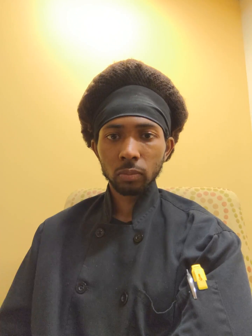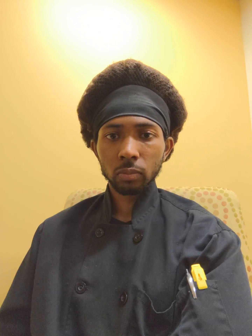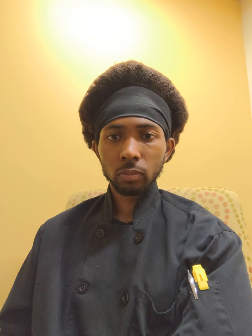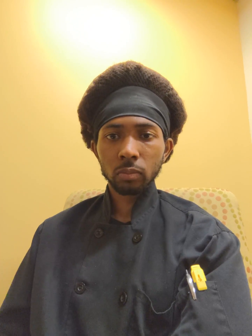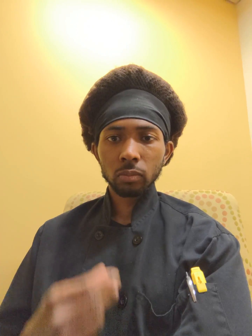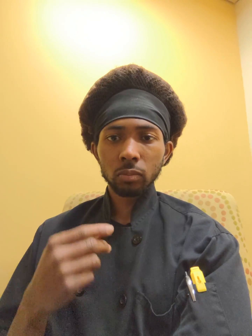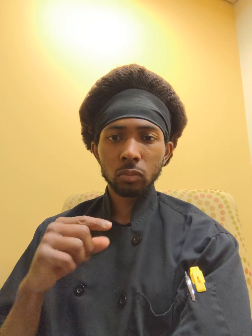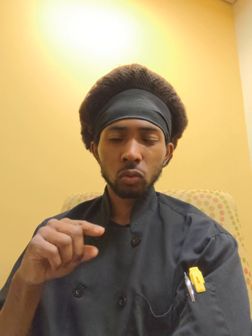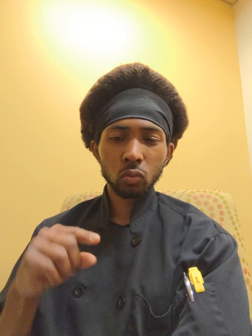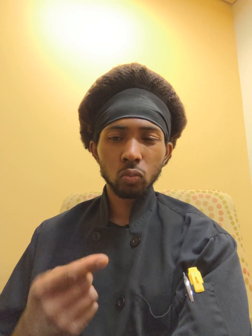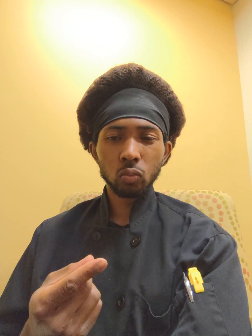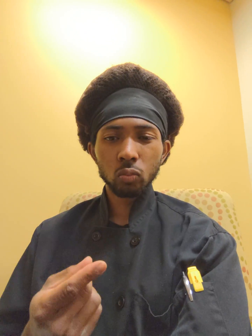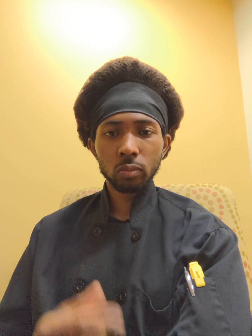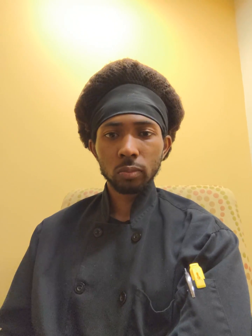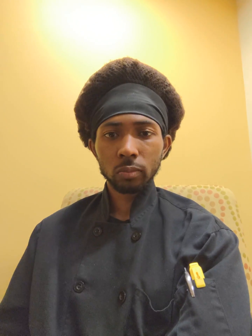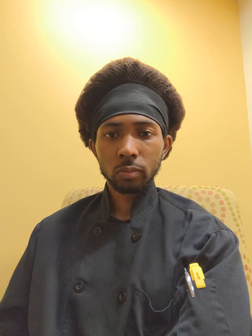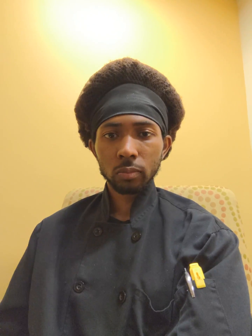hurt